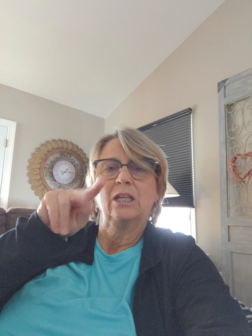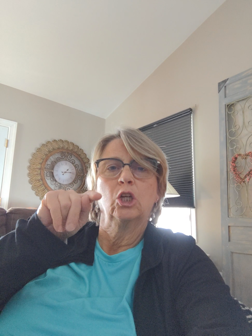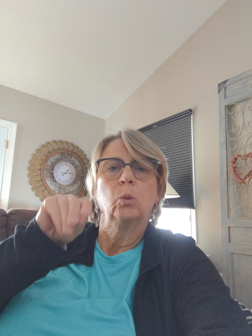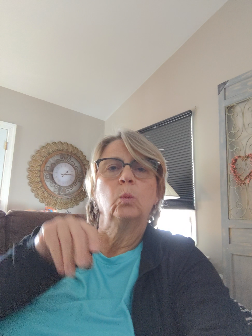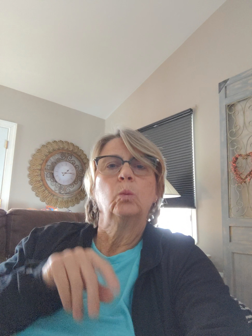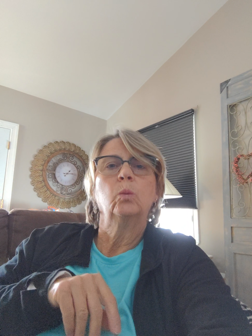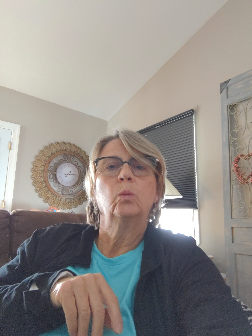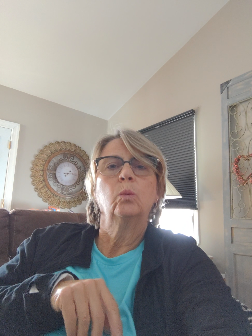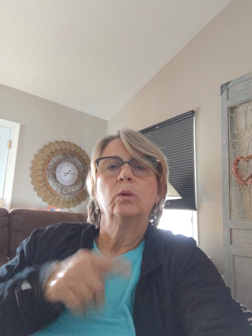into